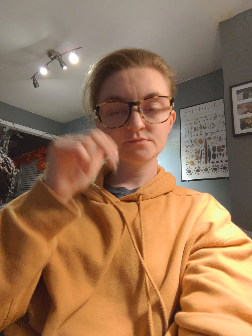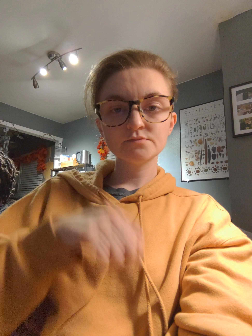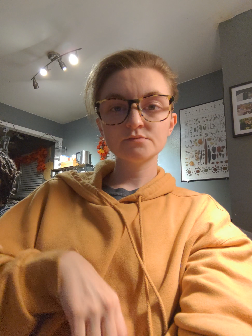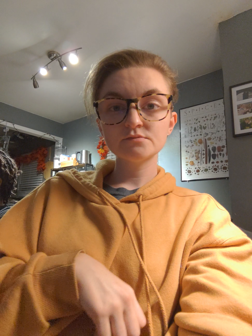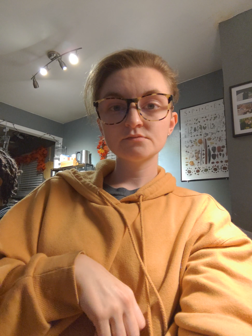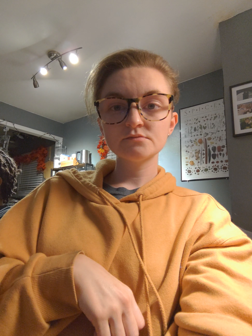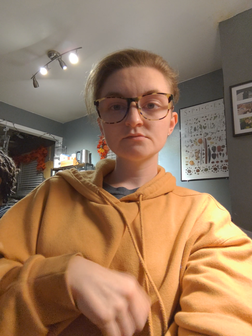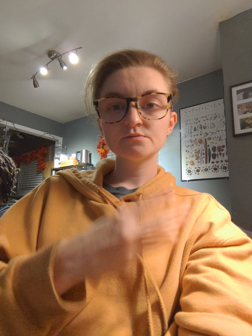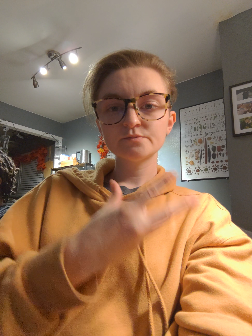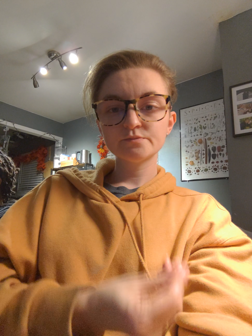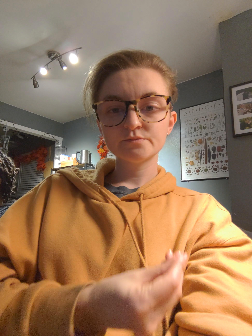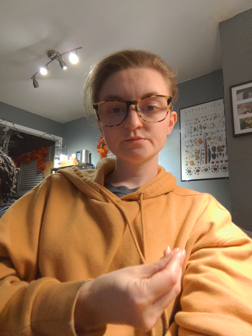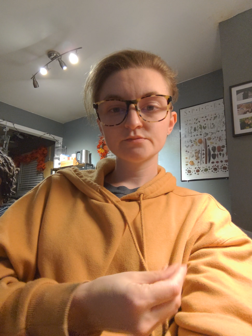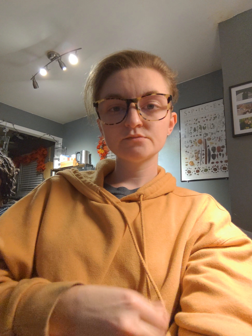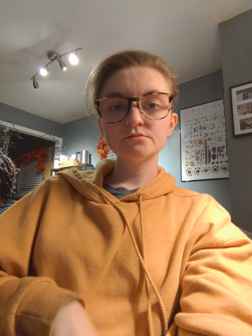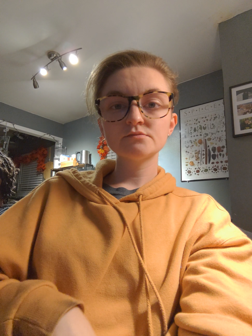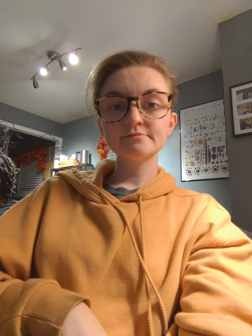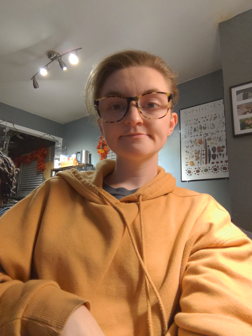poor